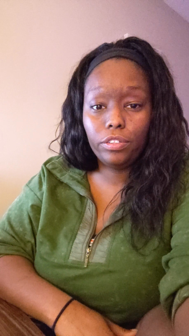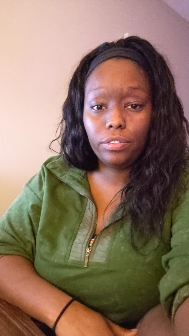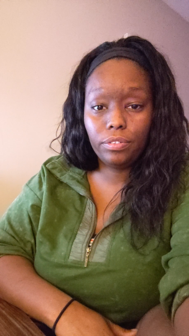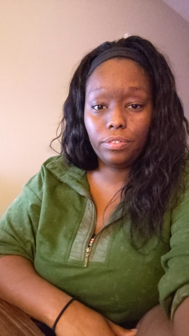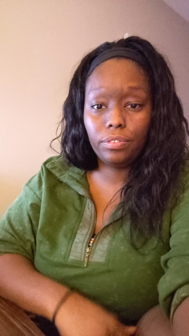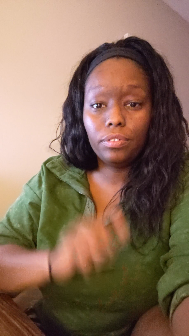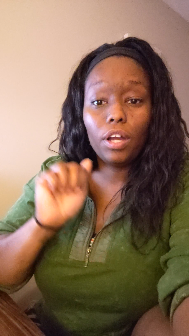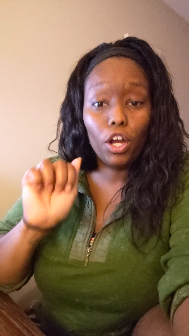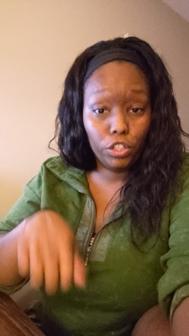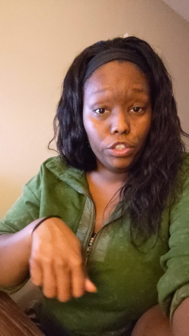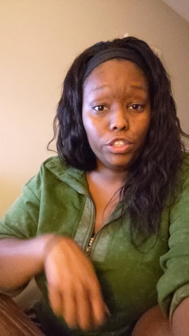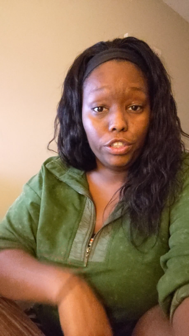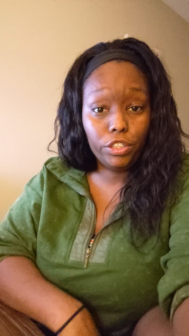could